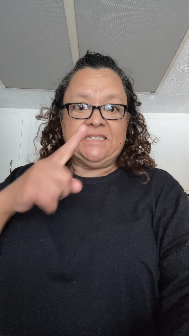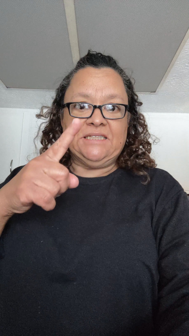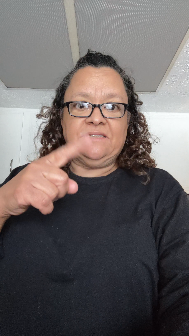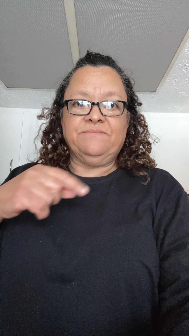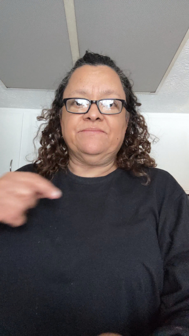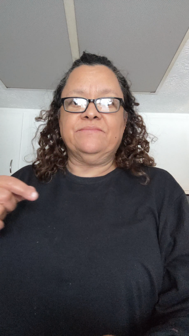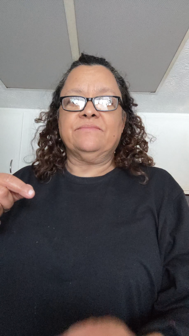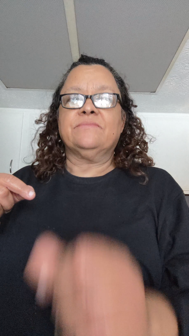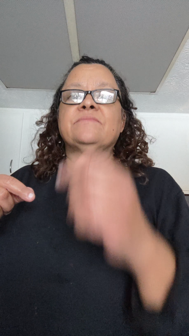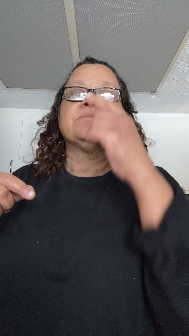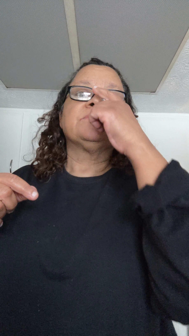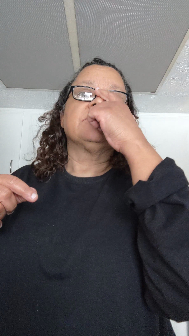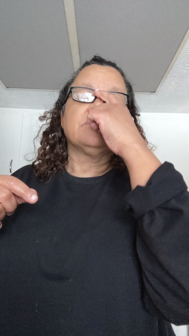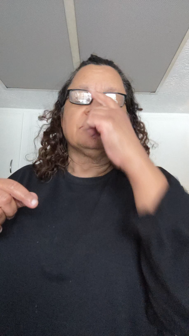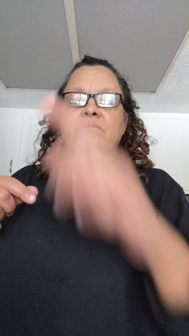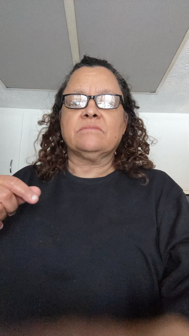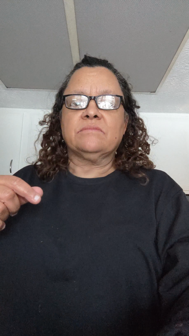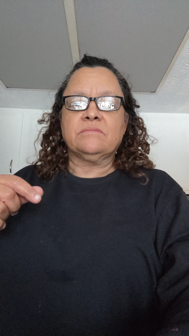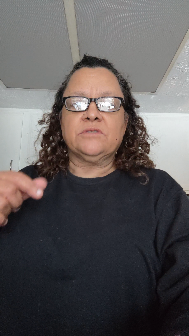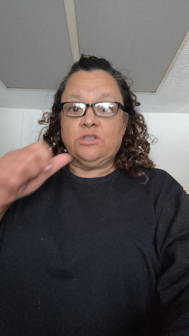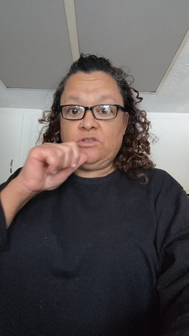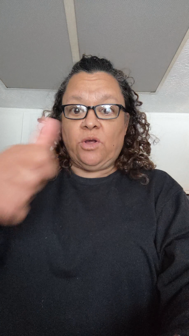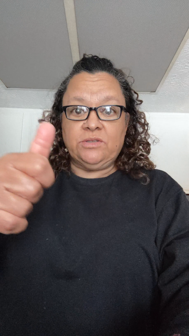don't